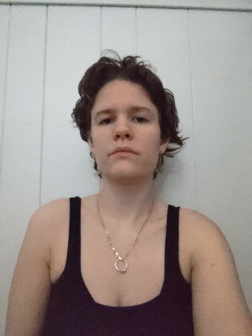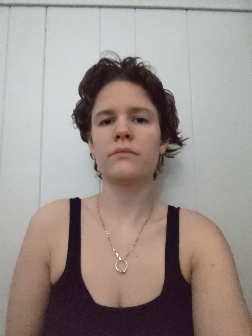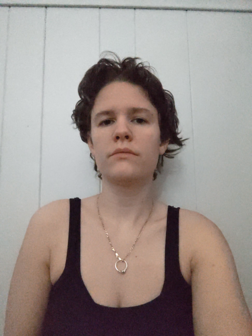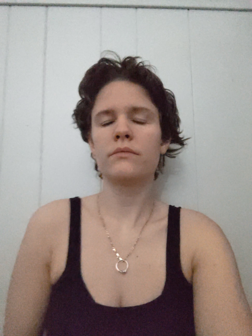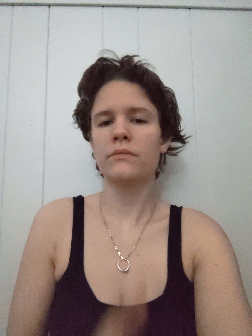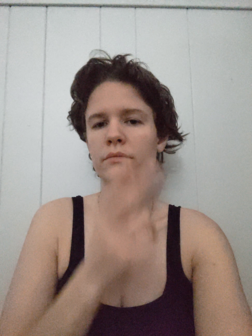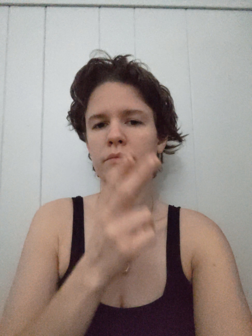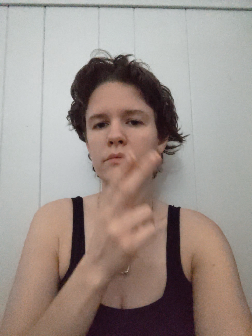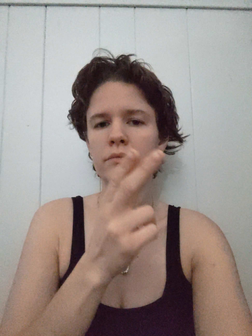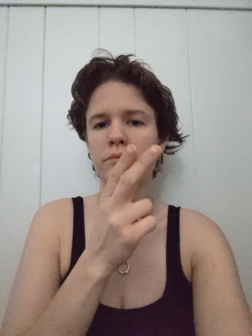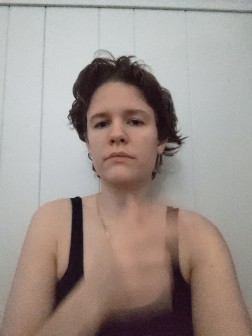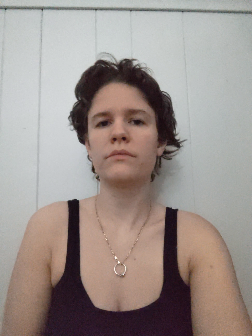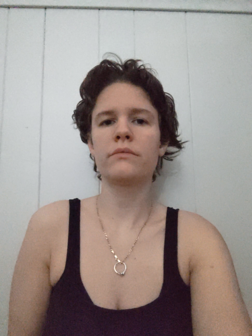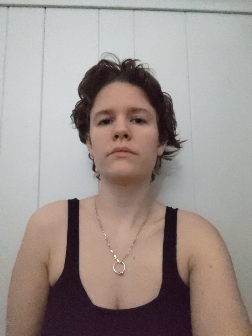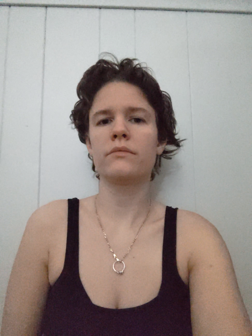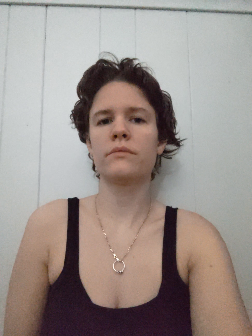hen